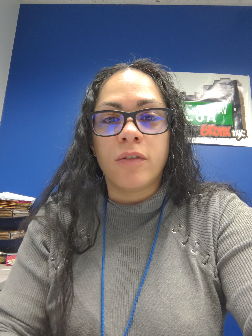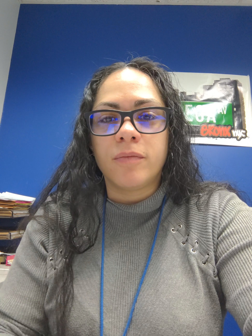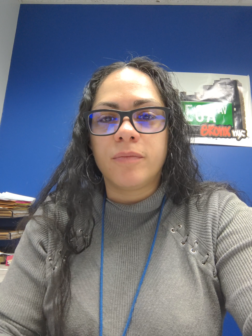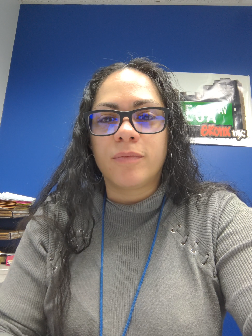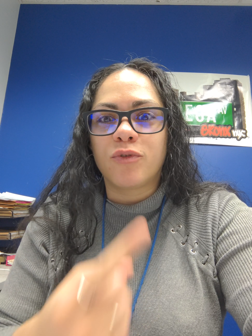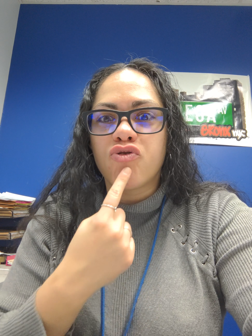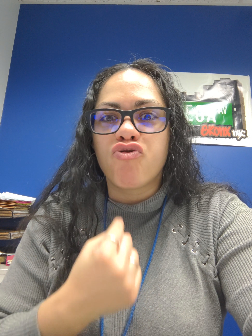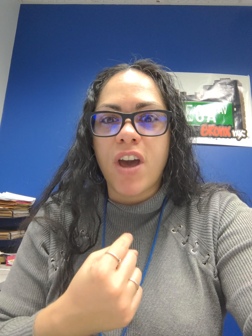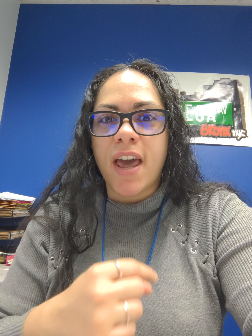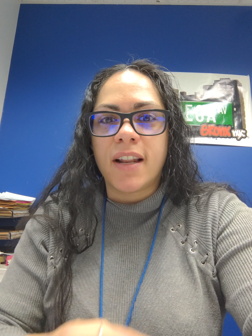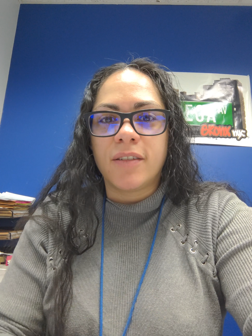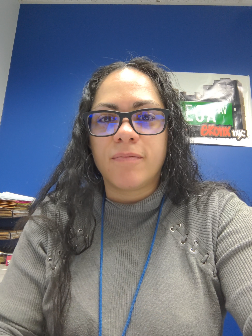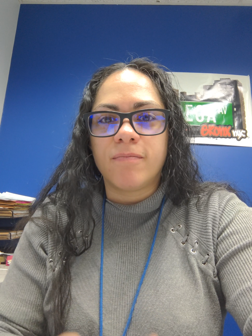red